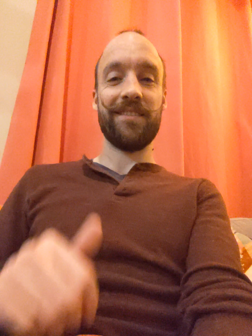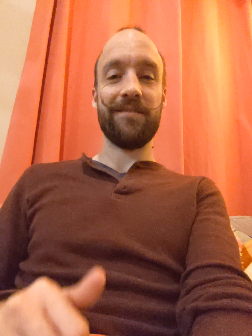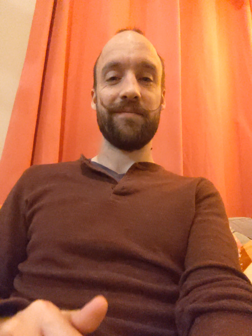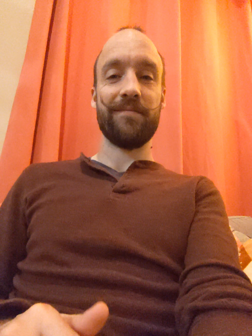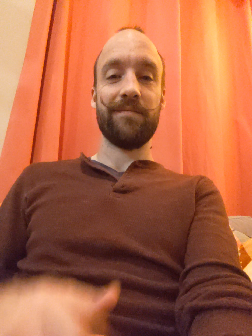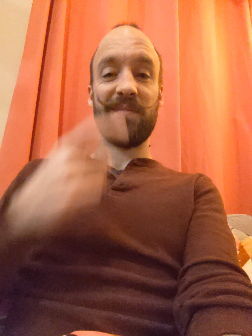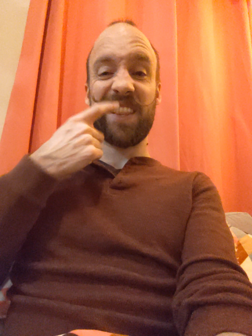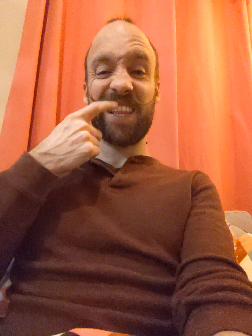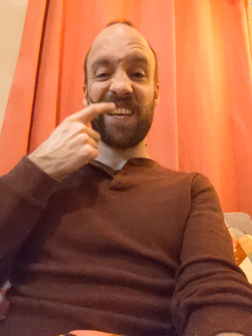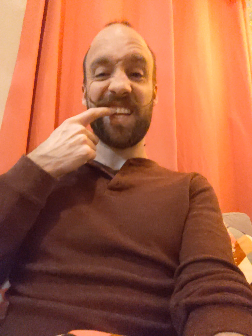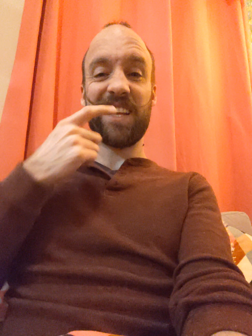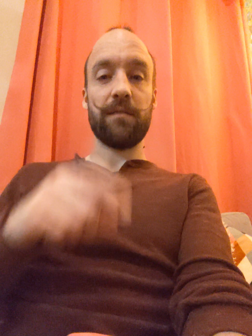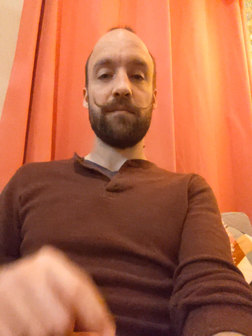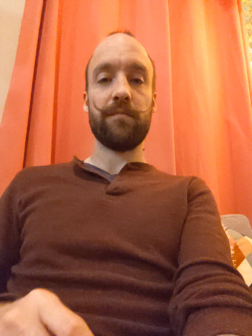tooth